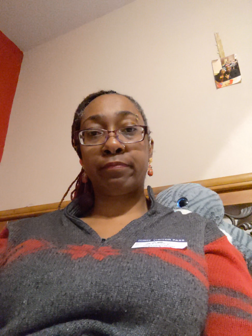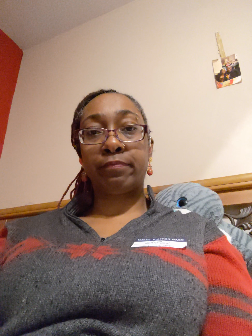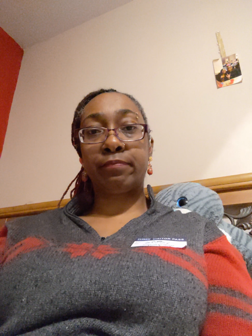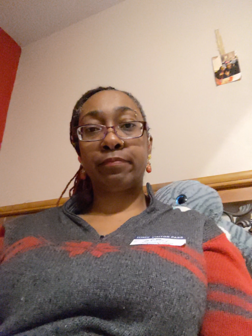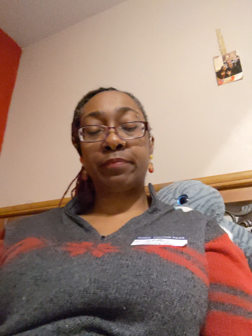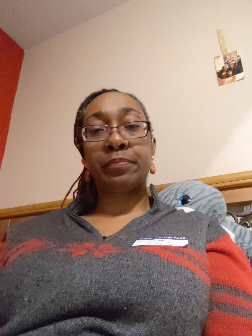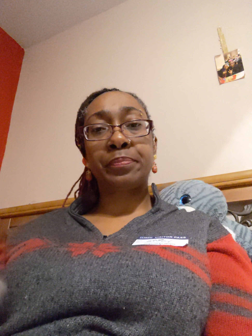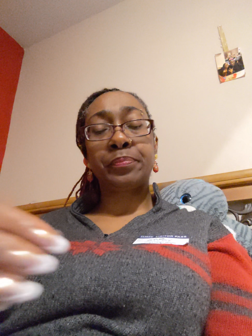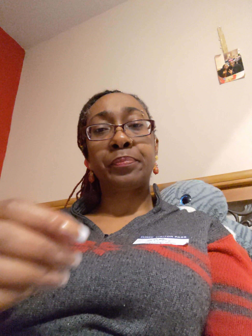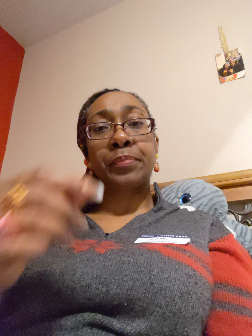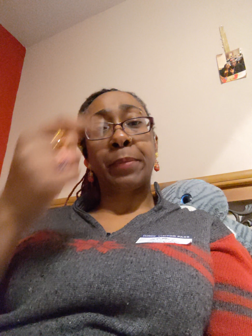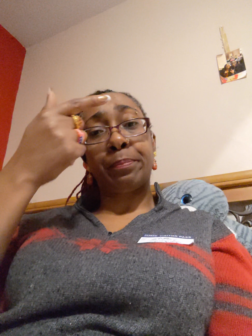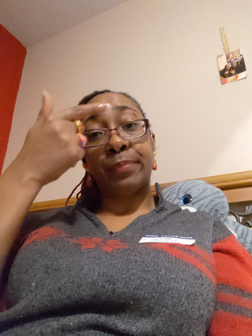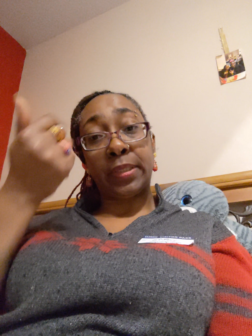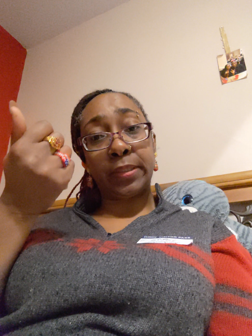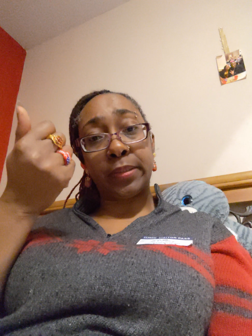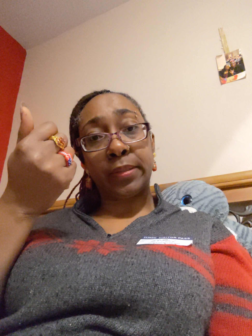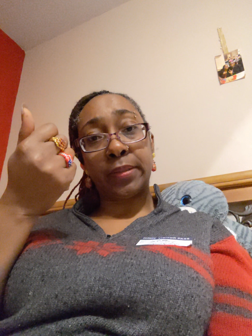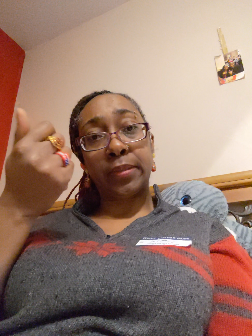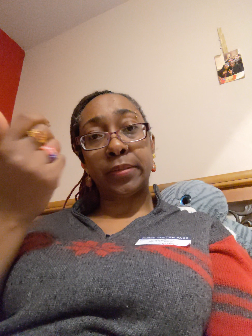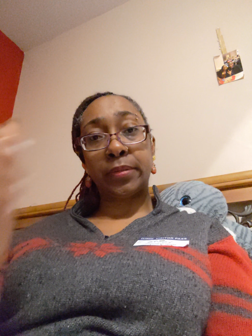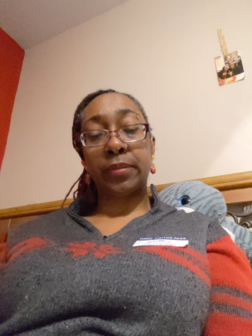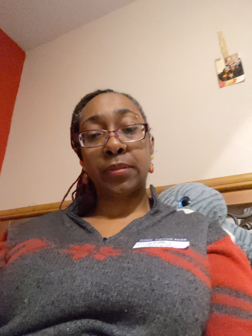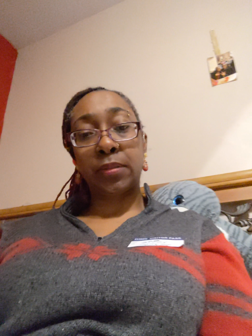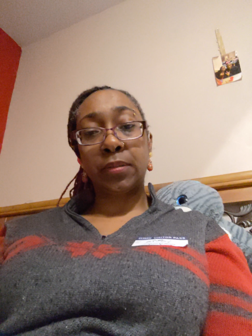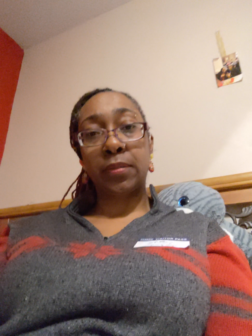because